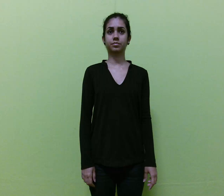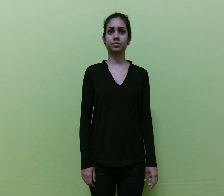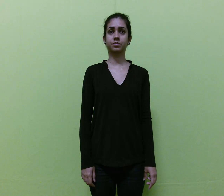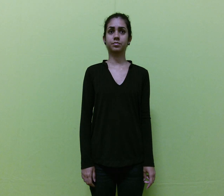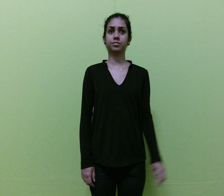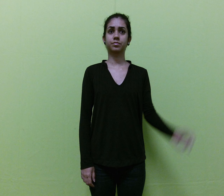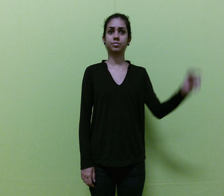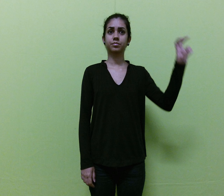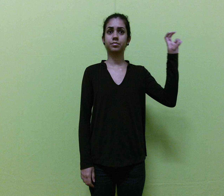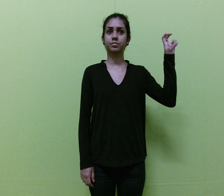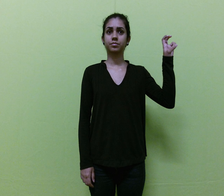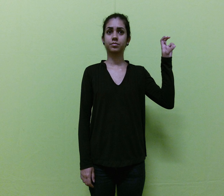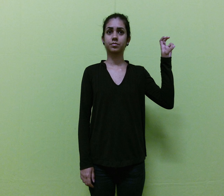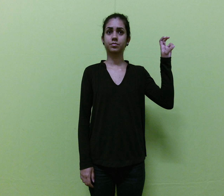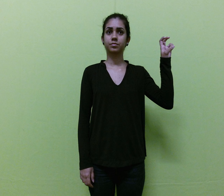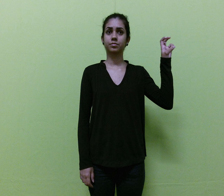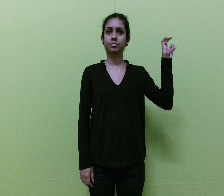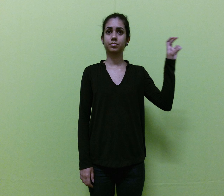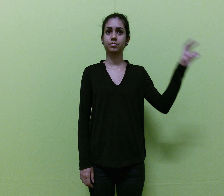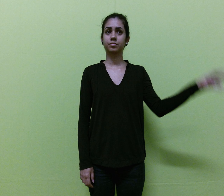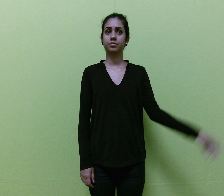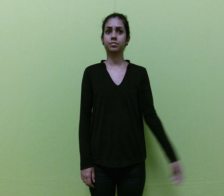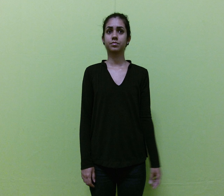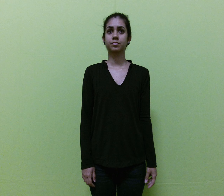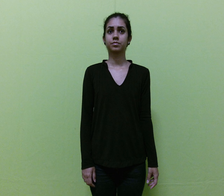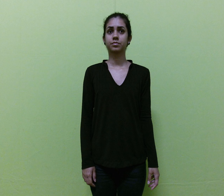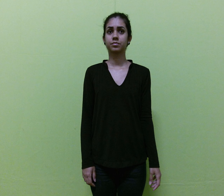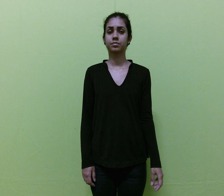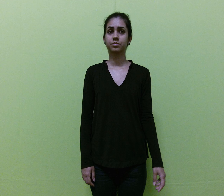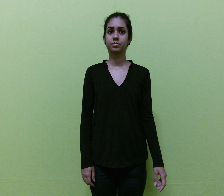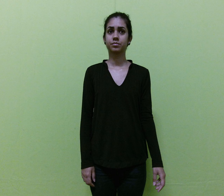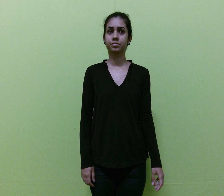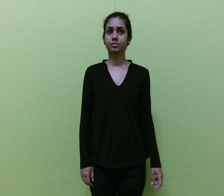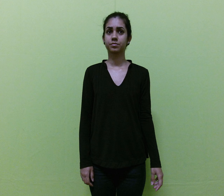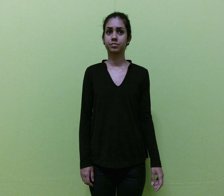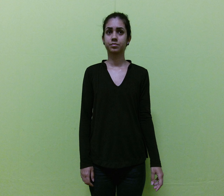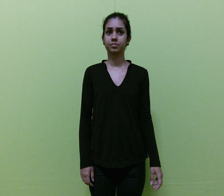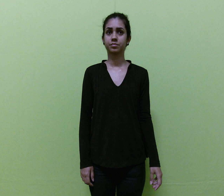cinco